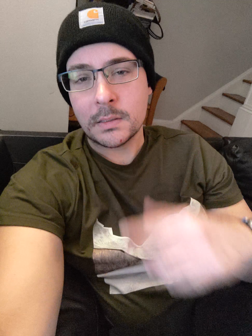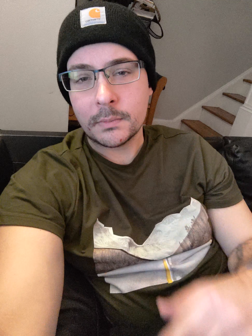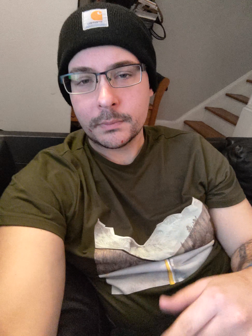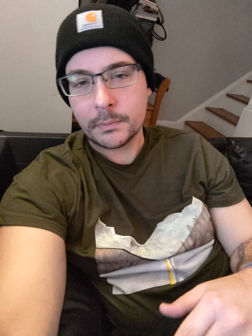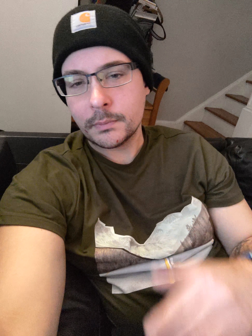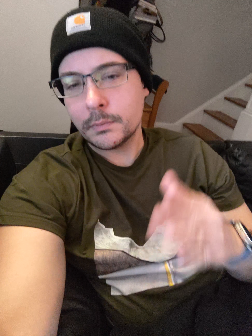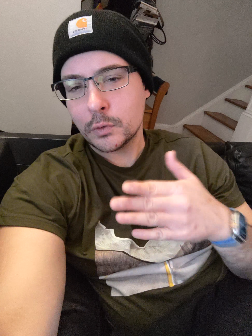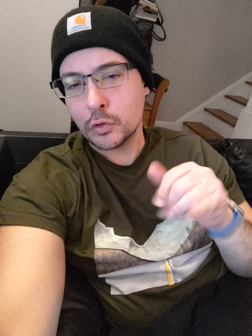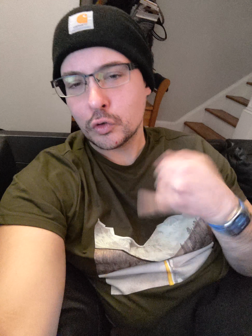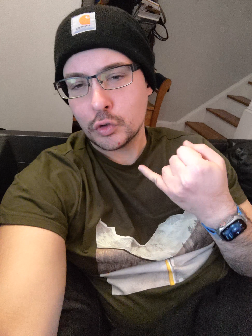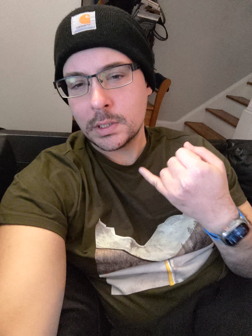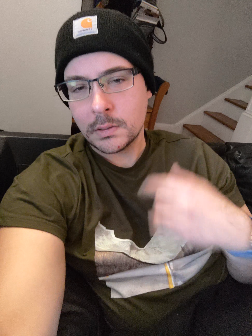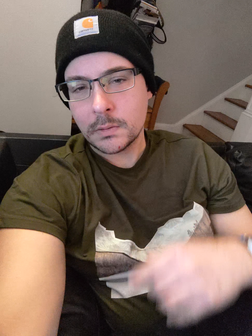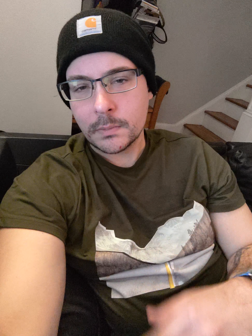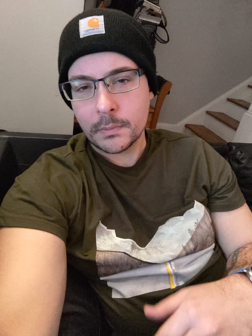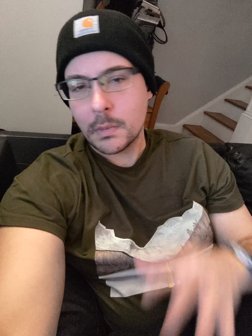jeans